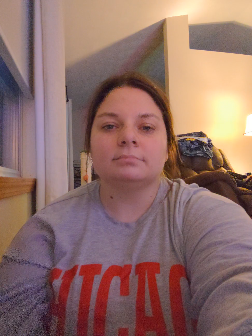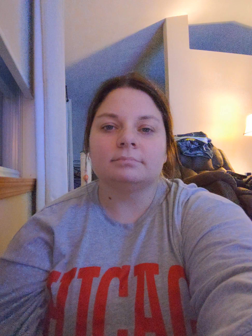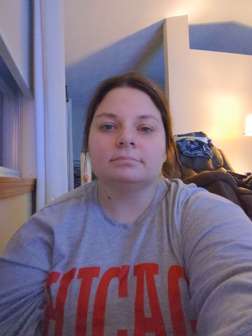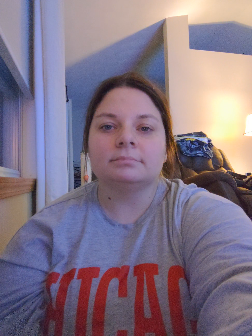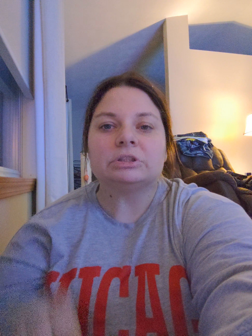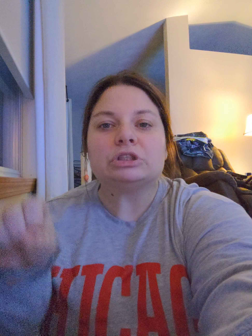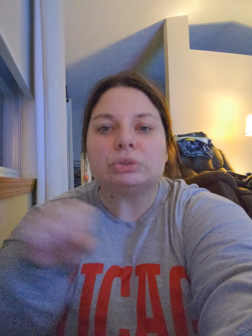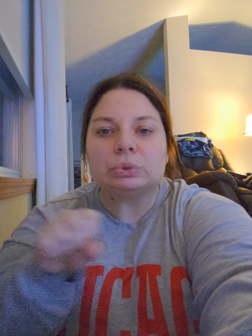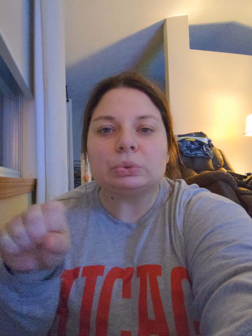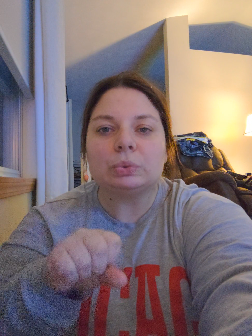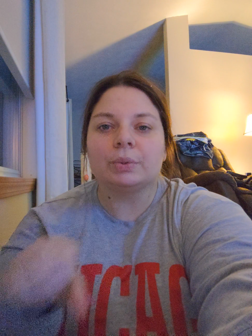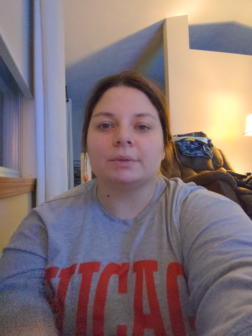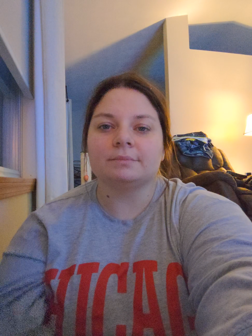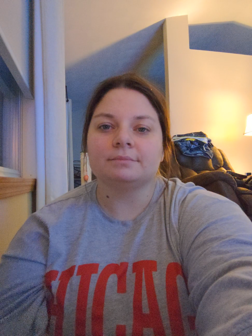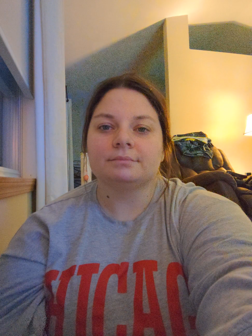shoe